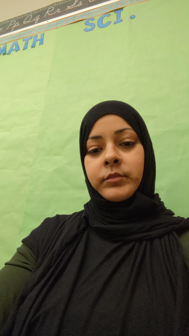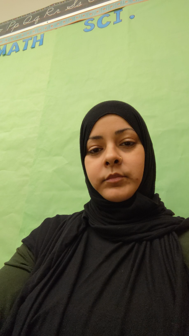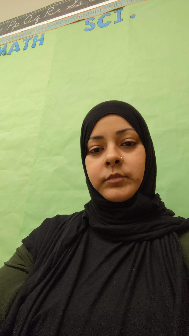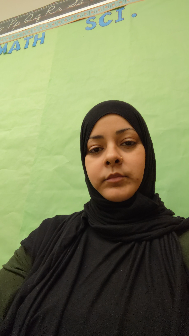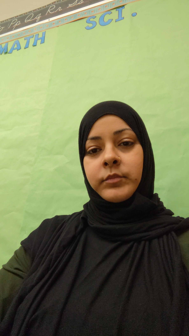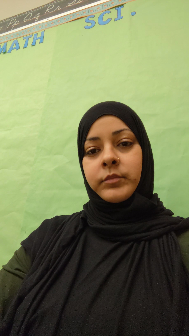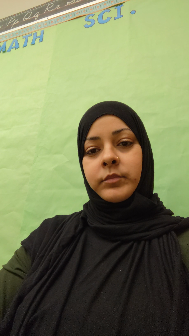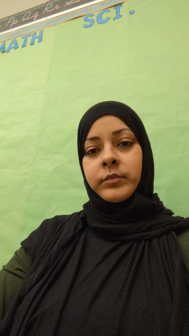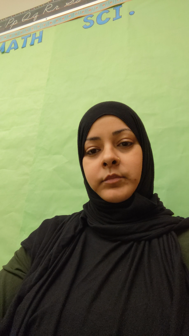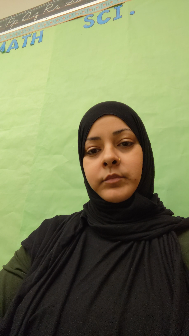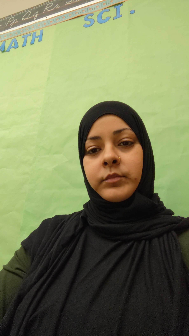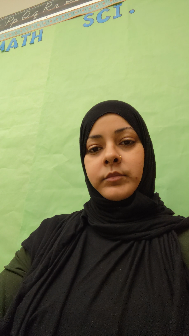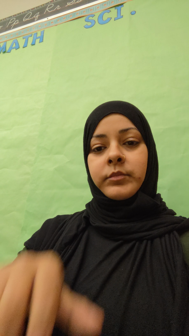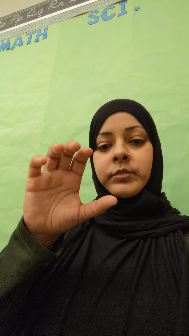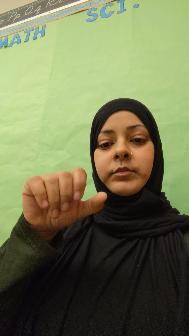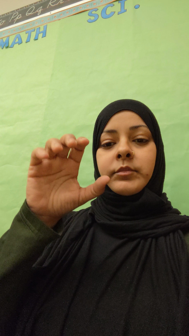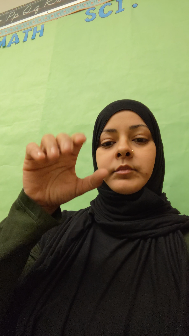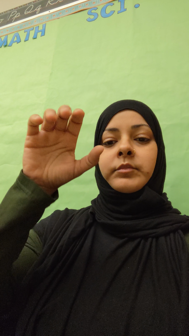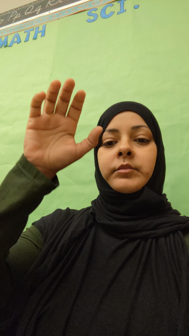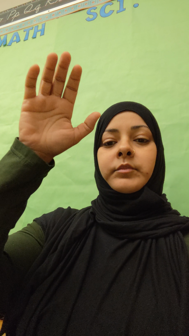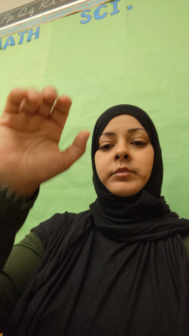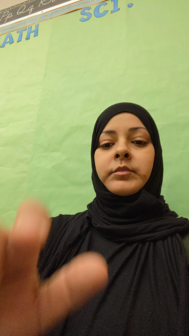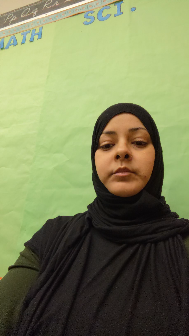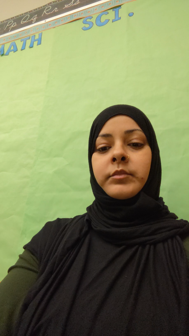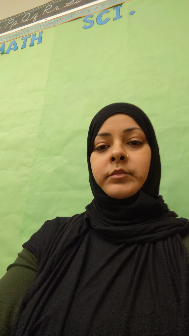climb